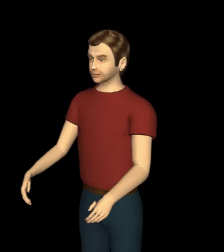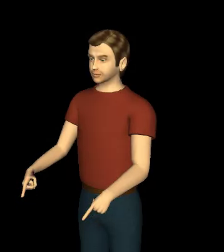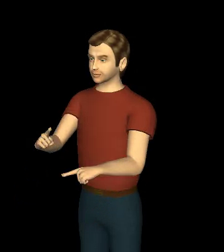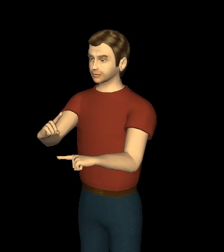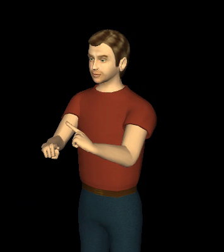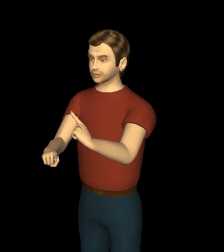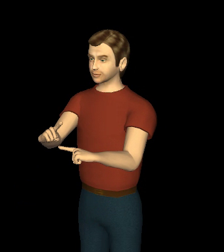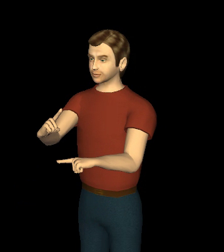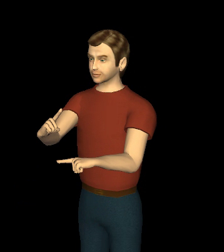هدايا